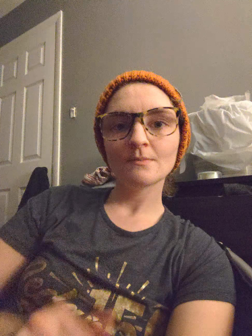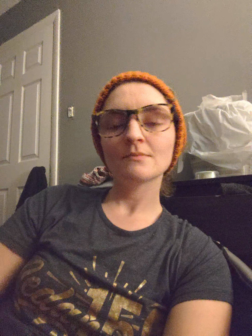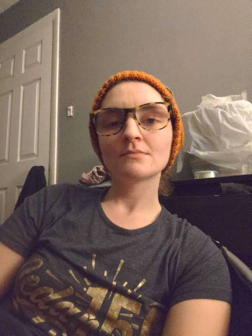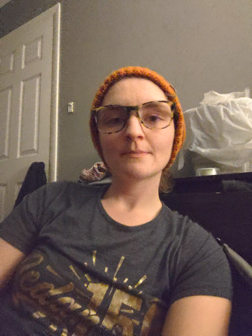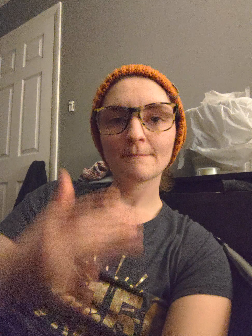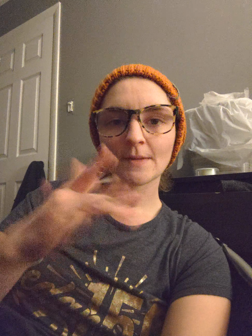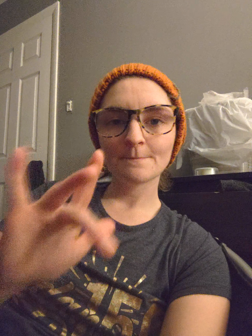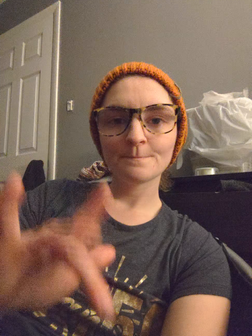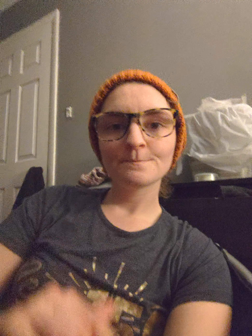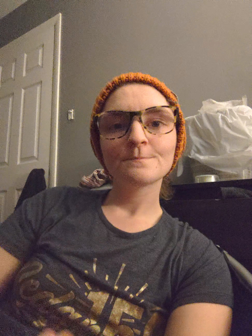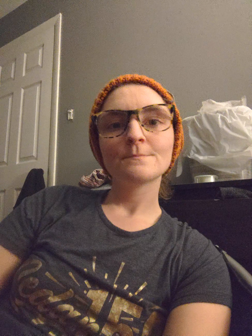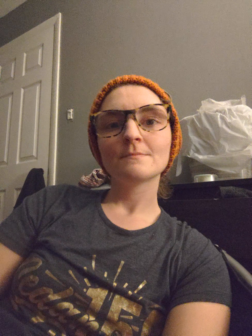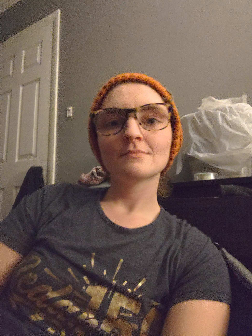empty